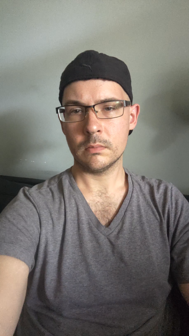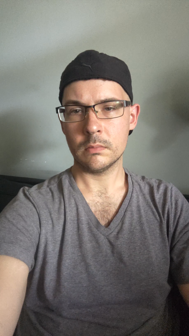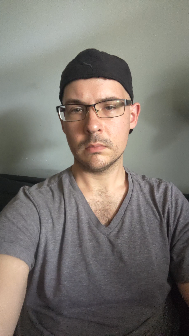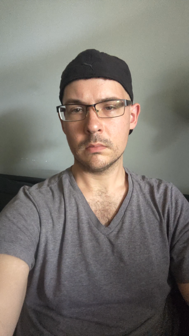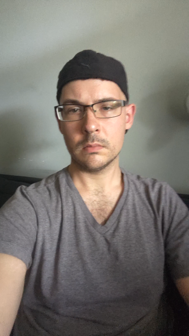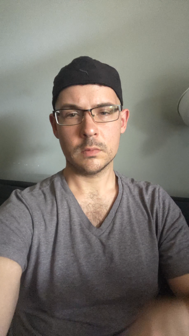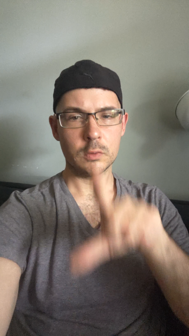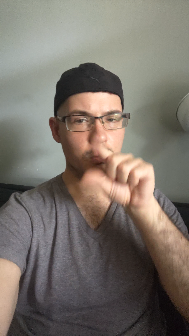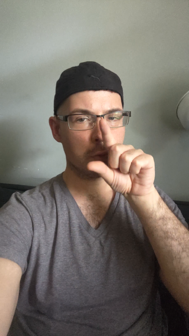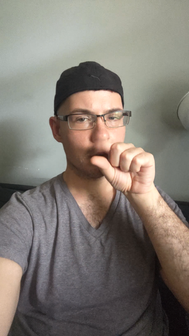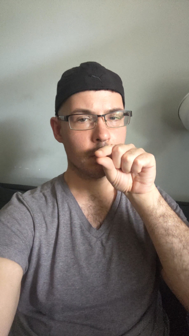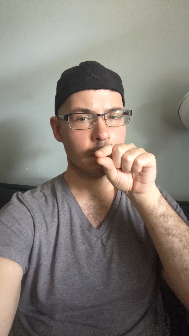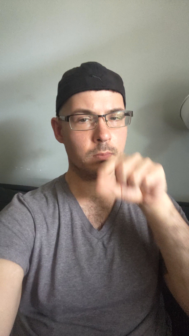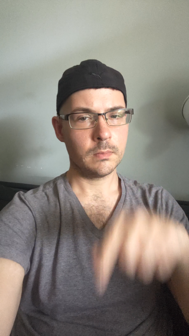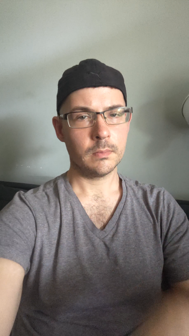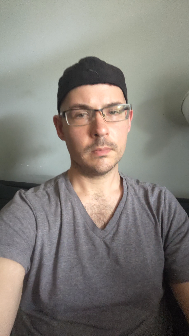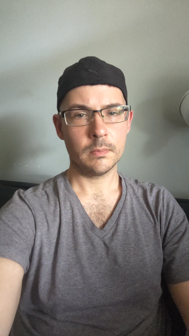chicken